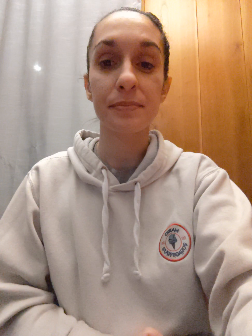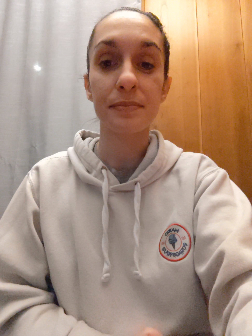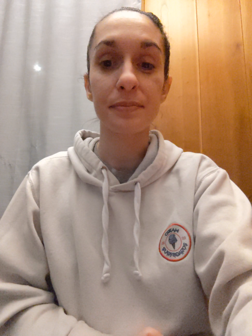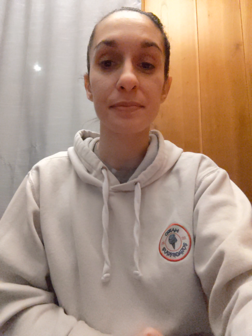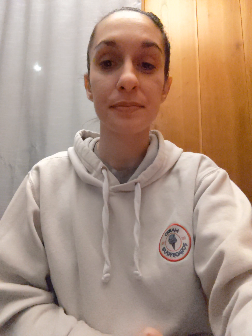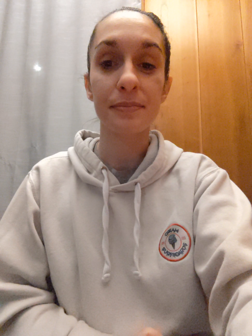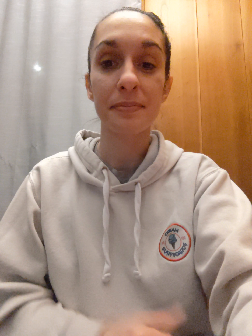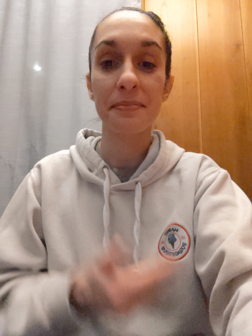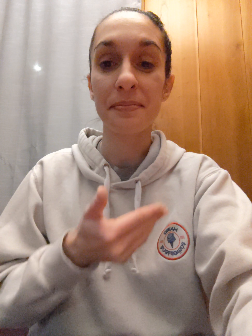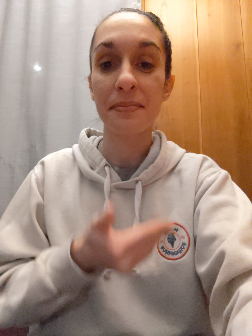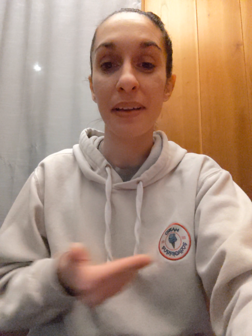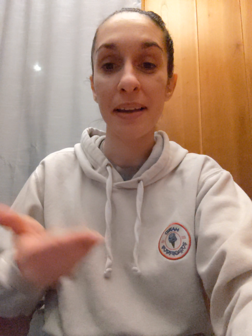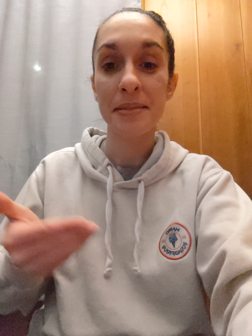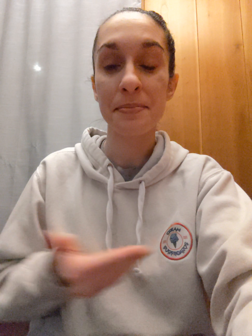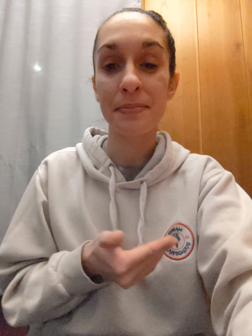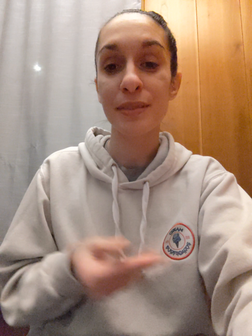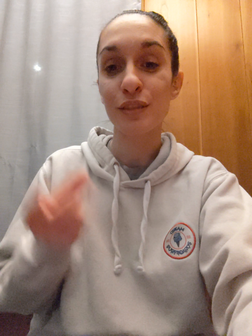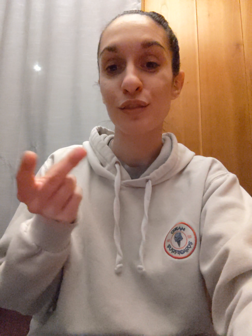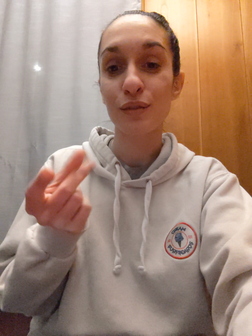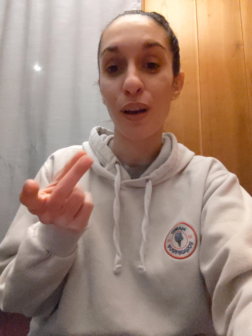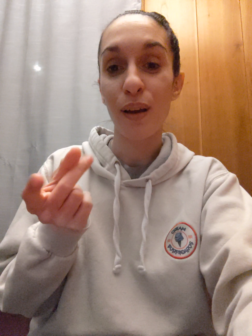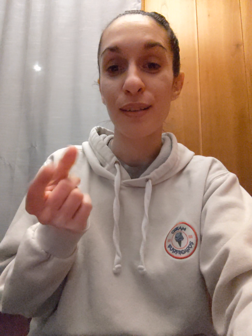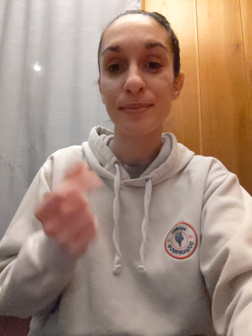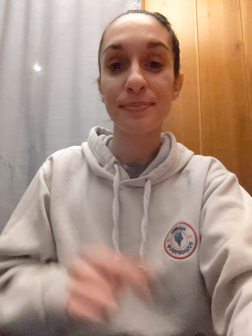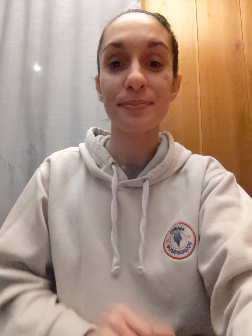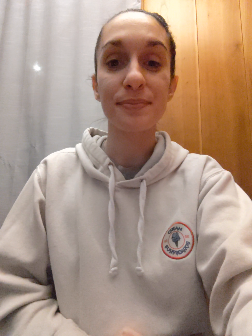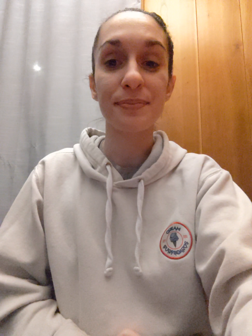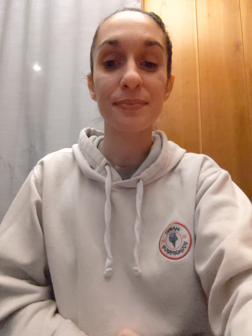puppy